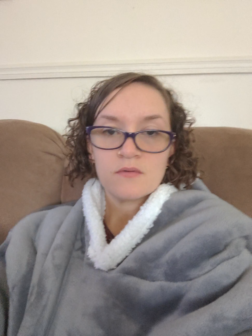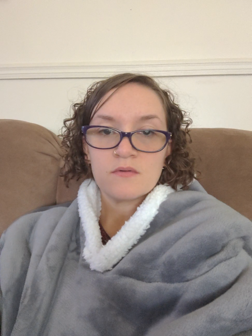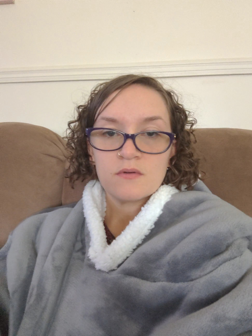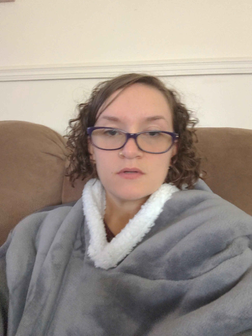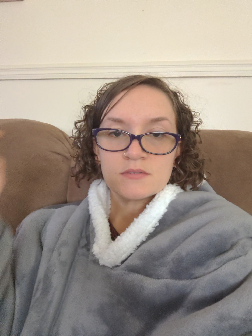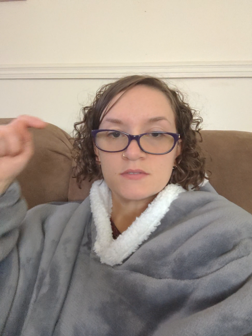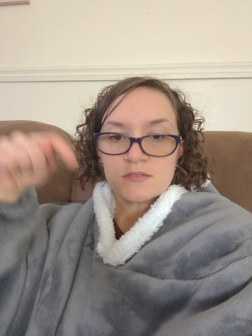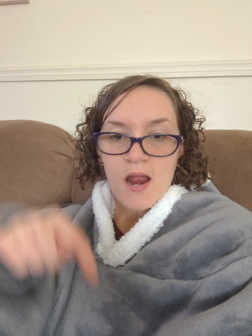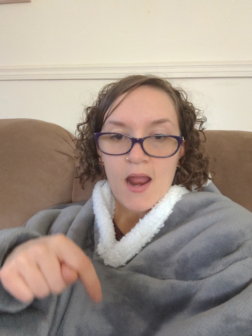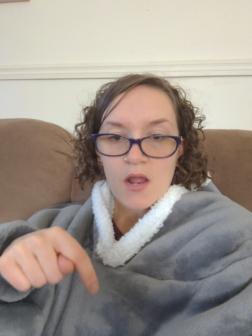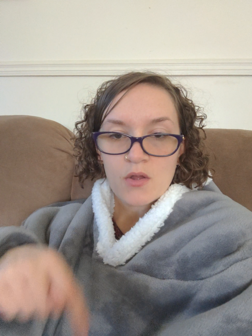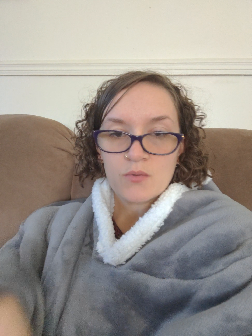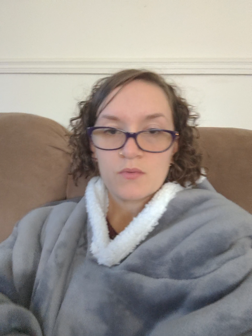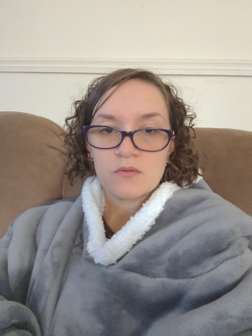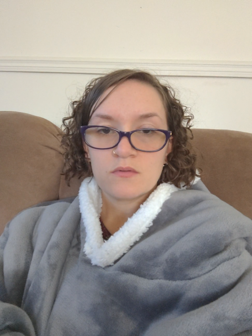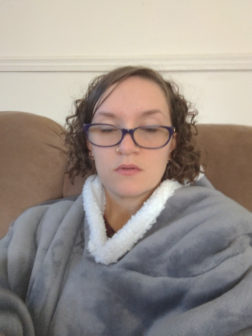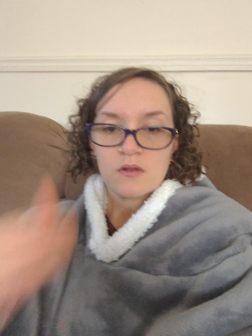down